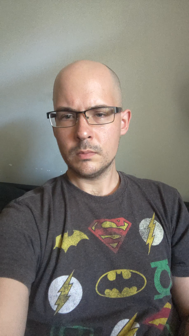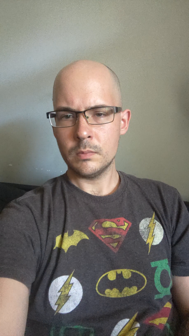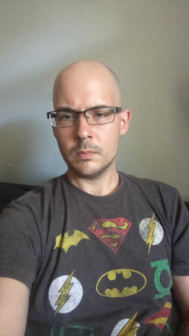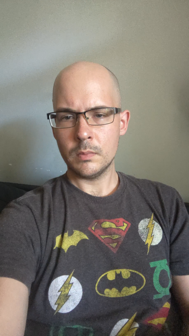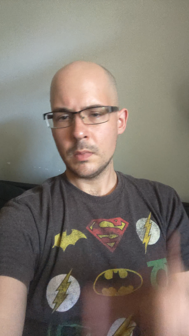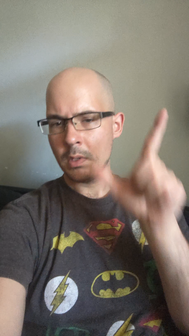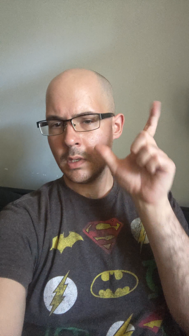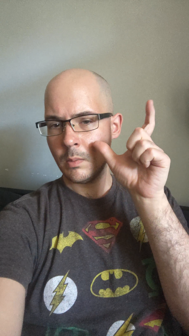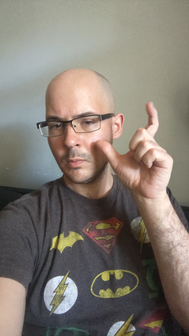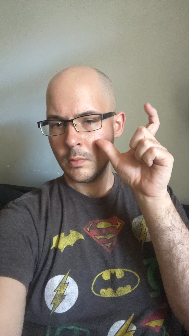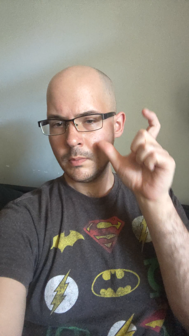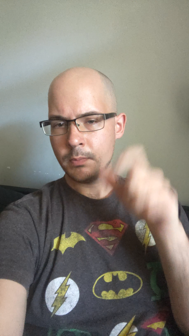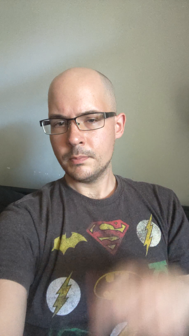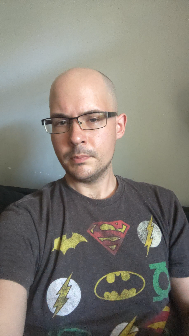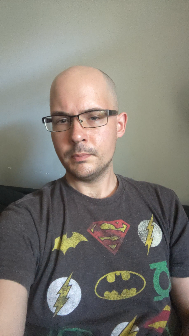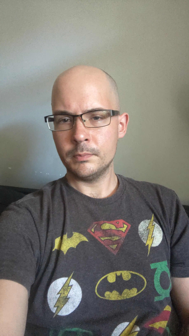camera